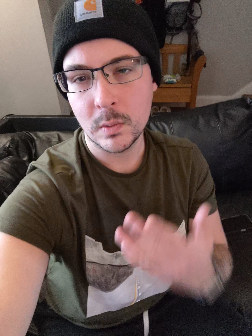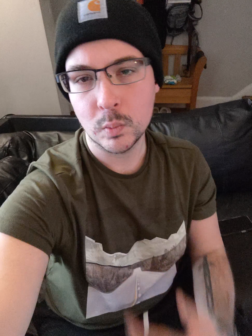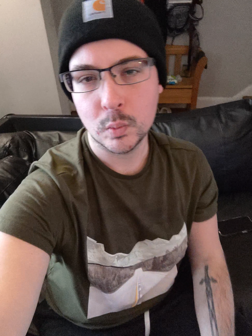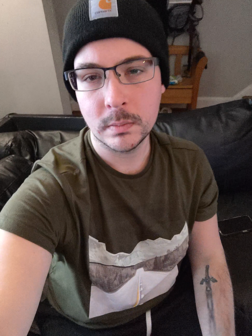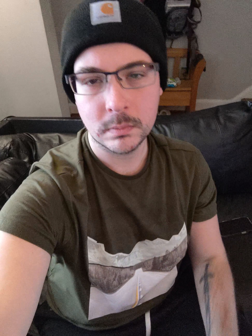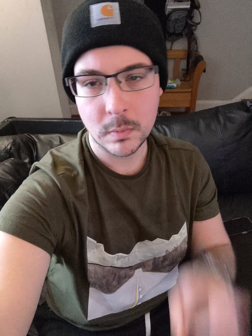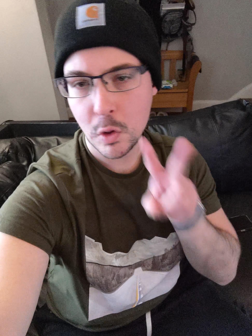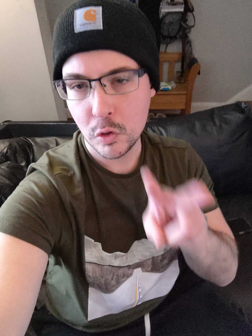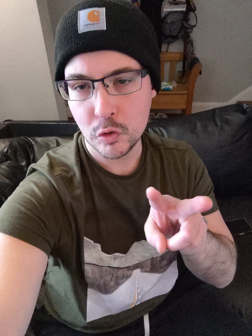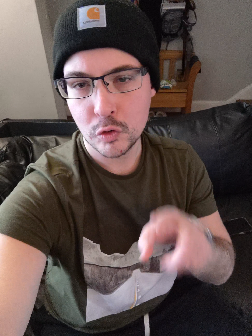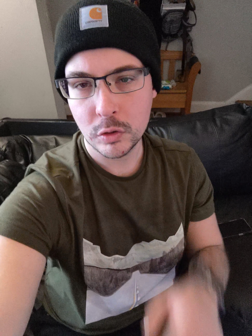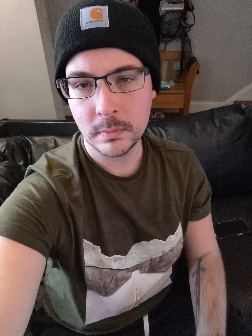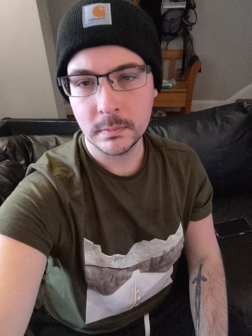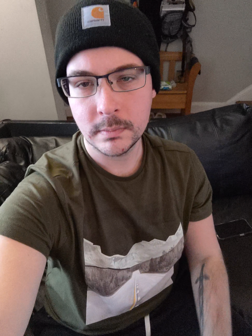look